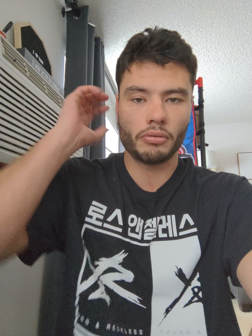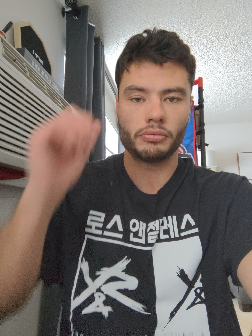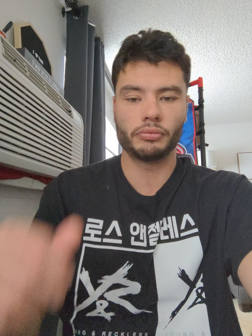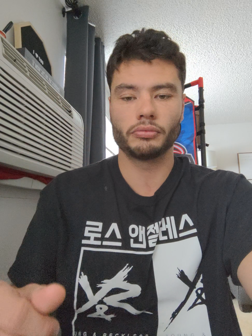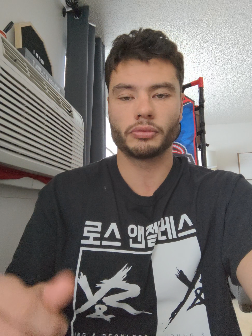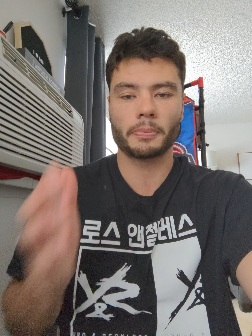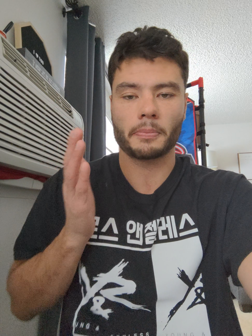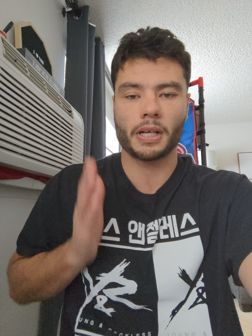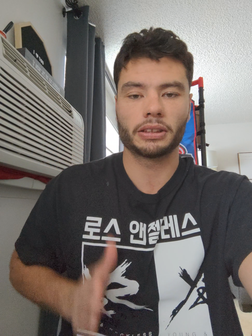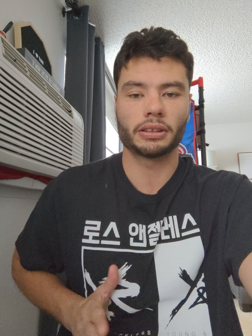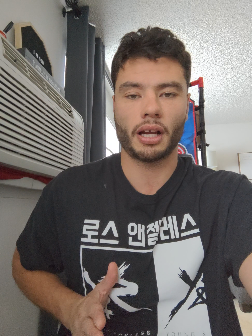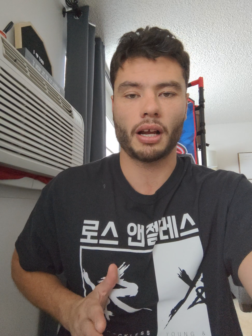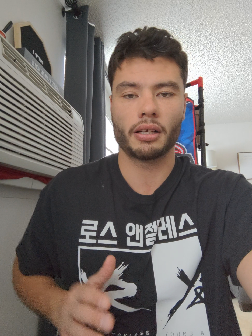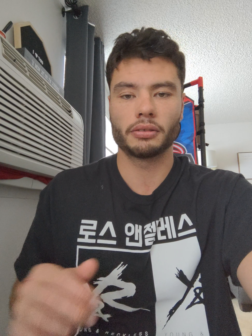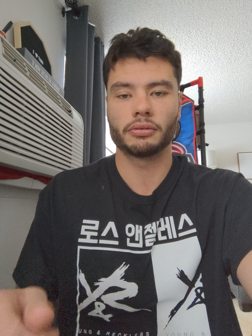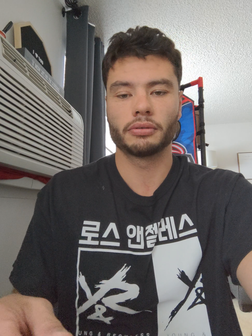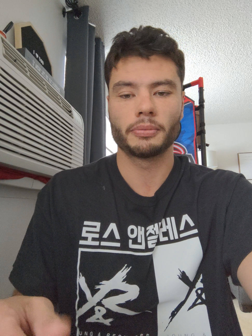beside